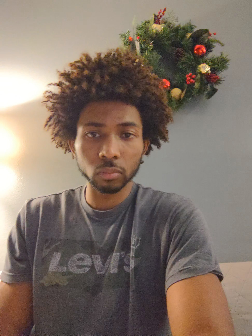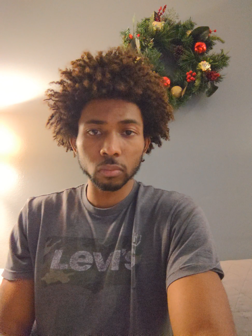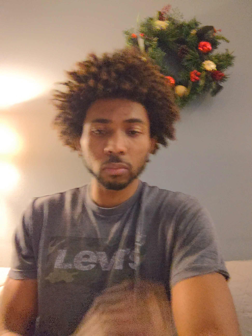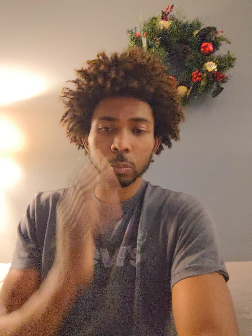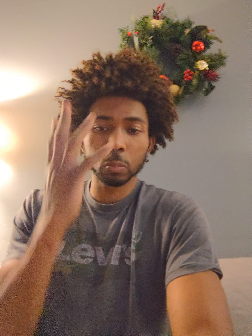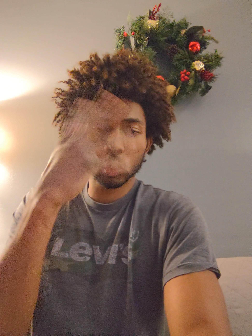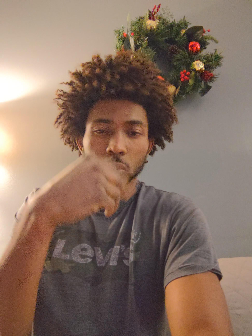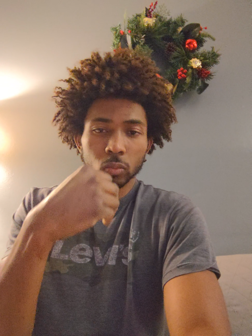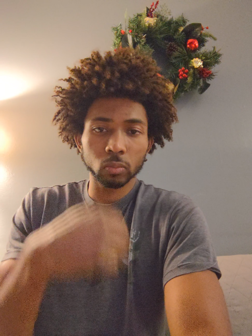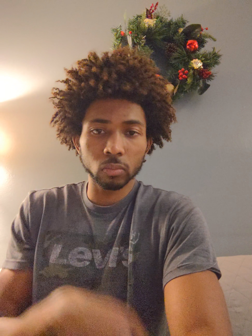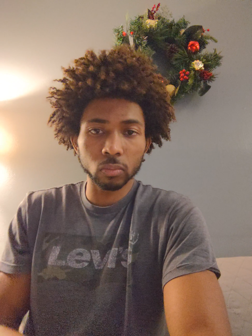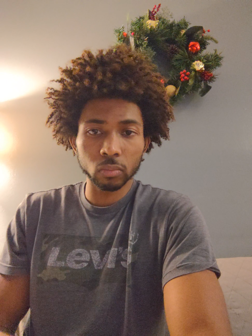pretty